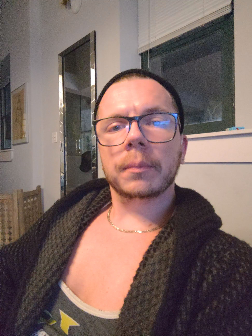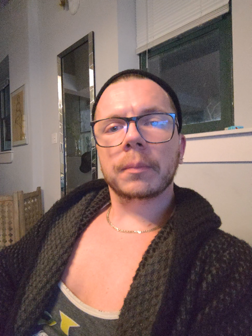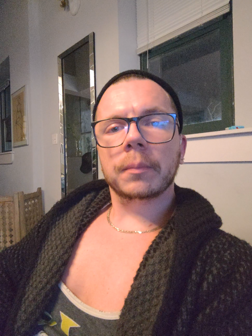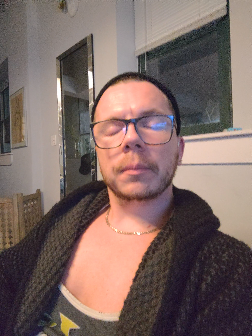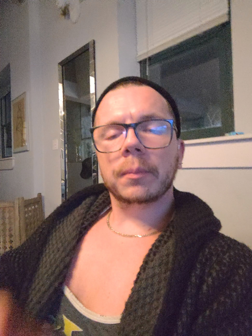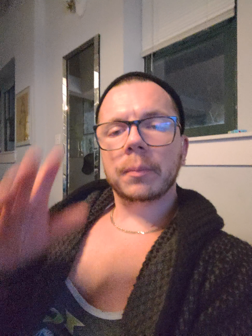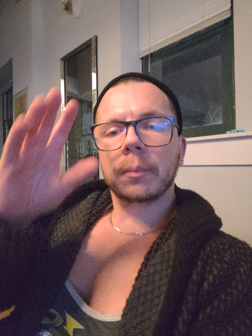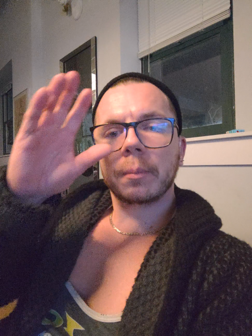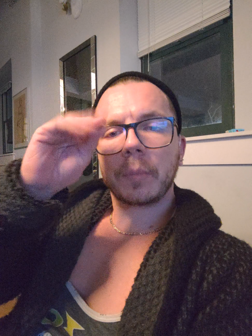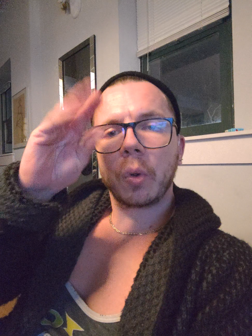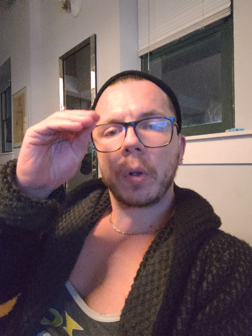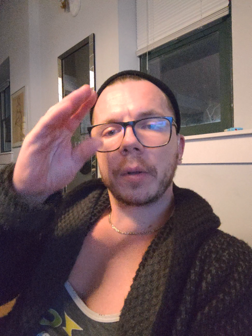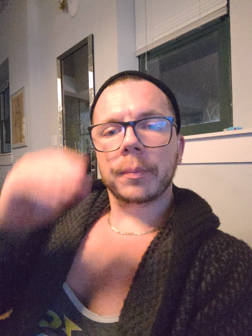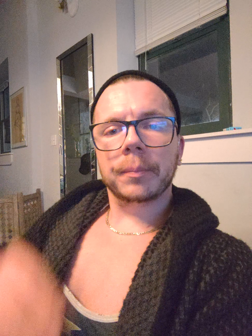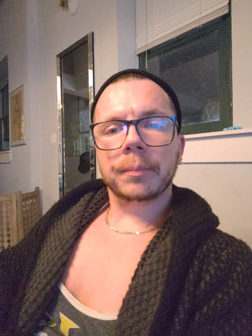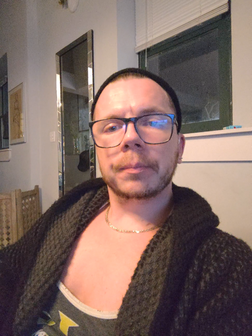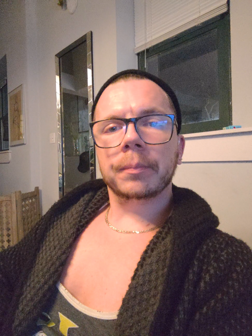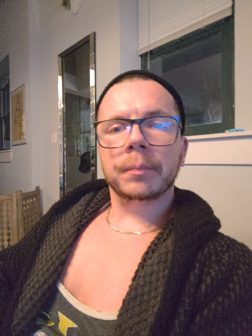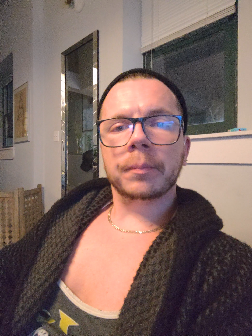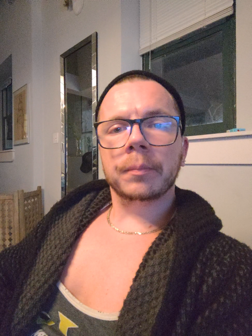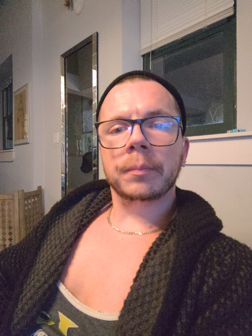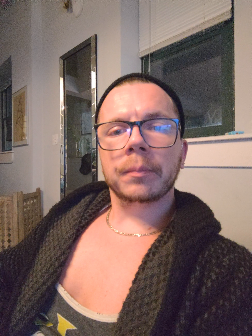boy